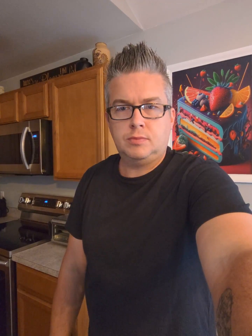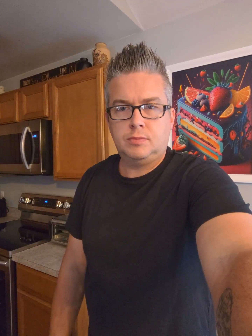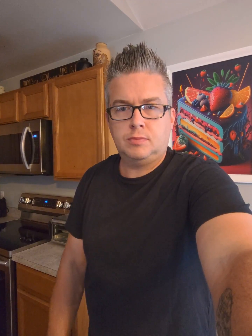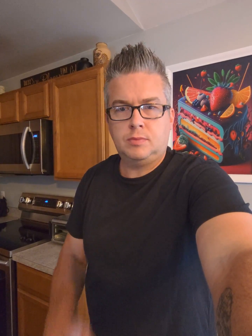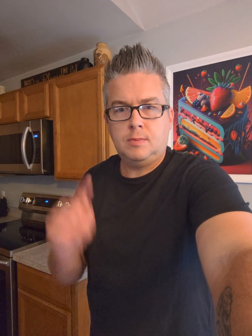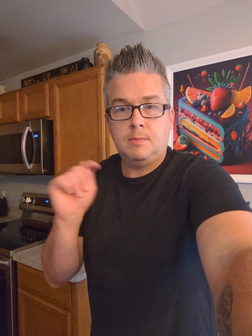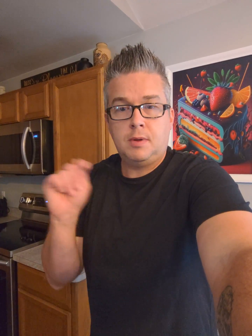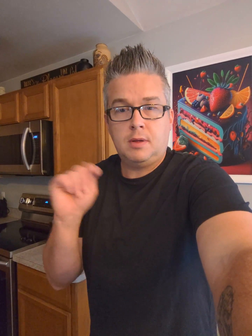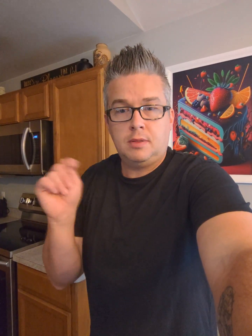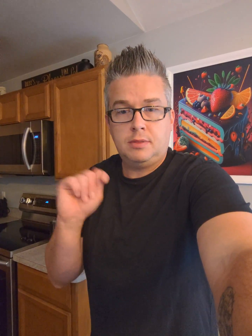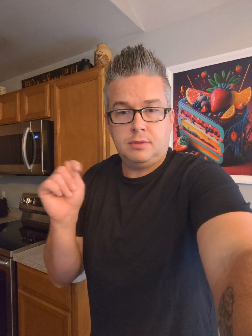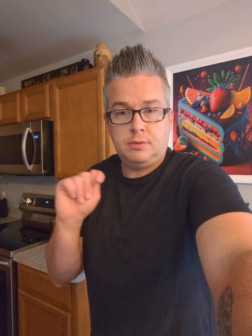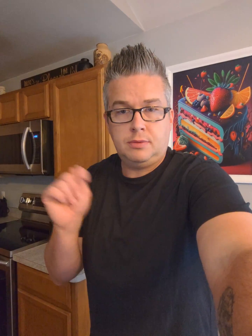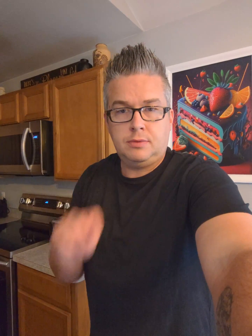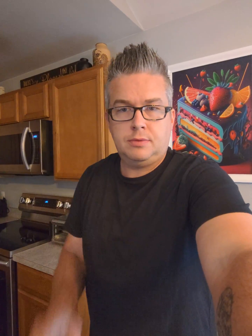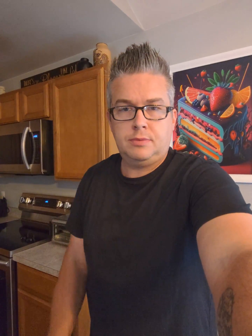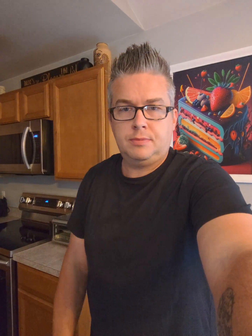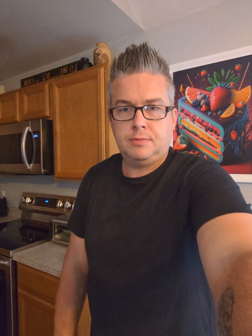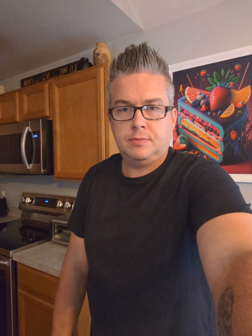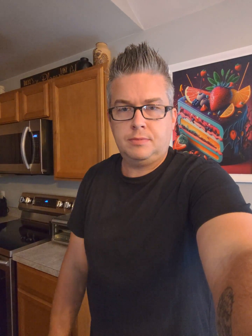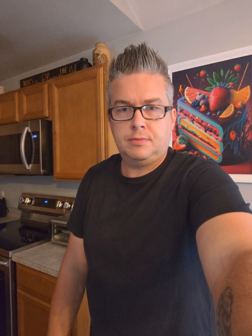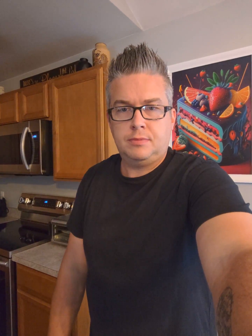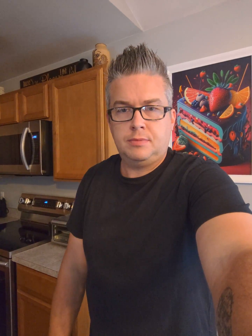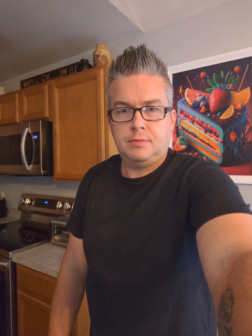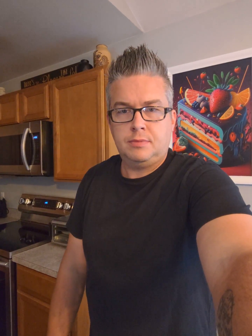bathroom